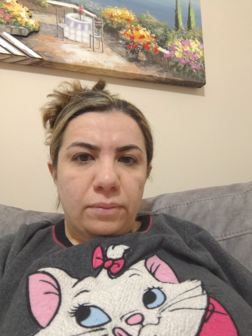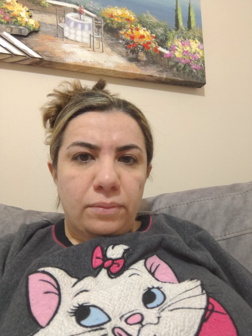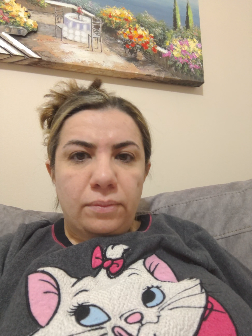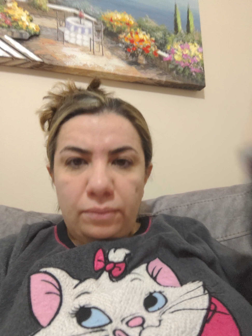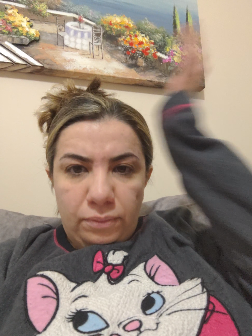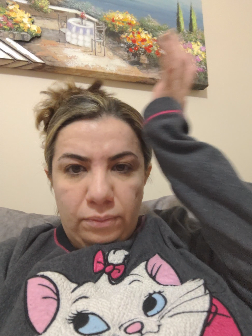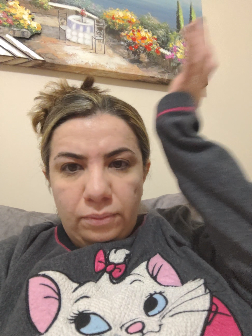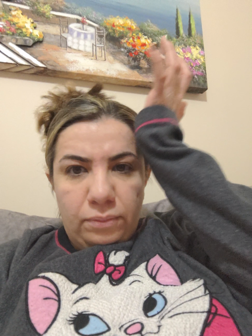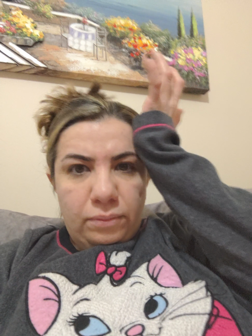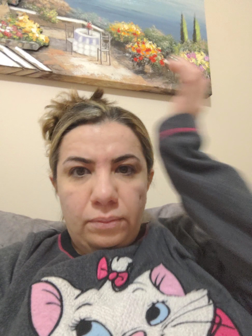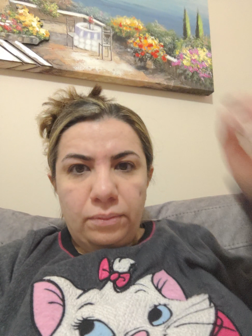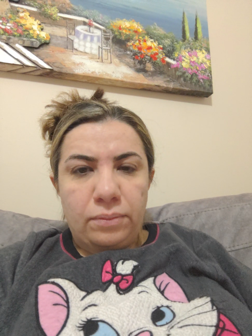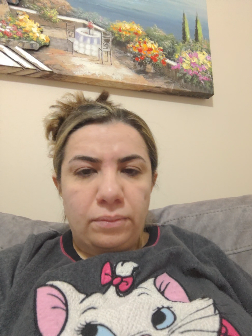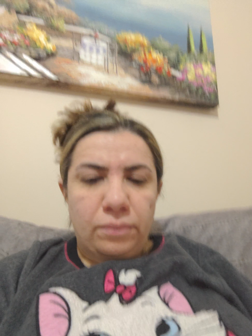garbage